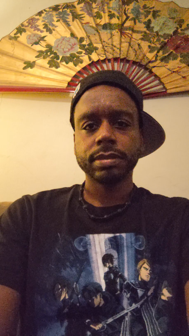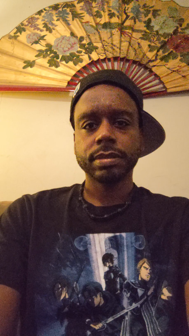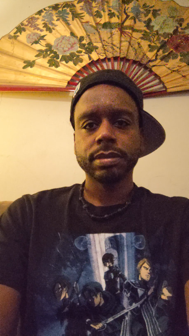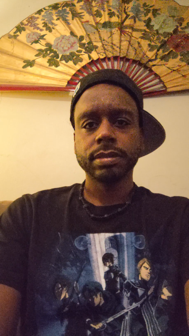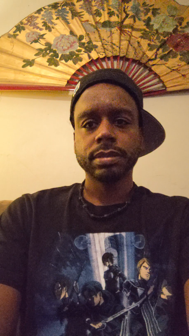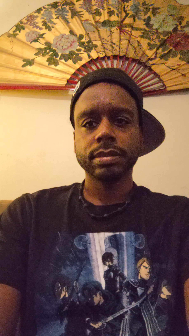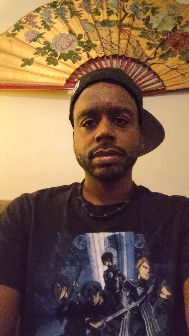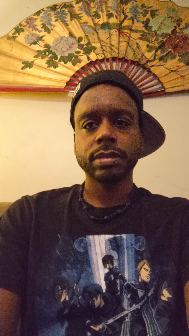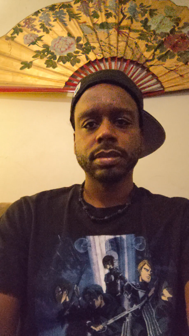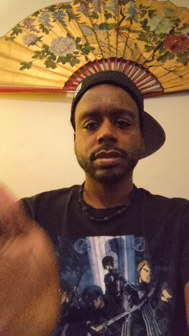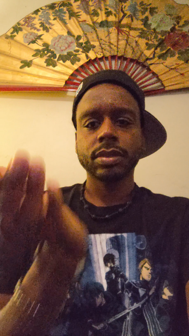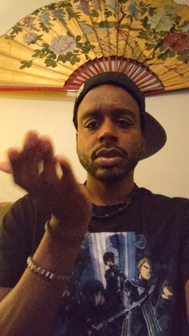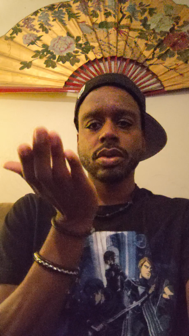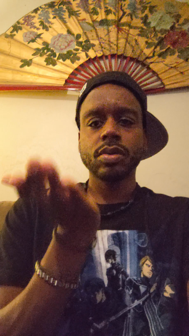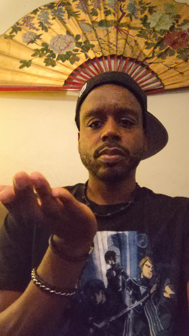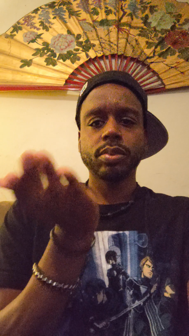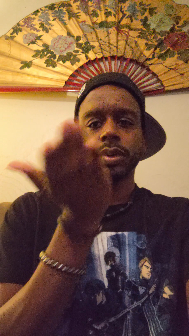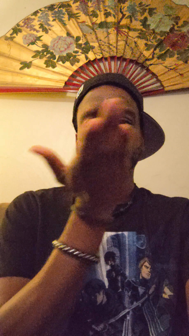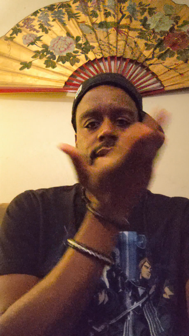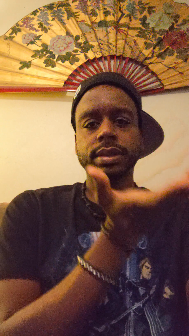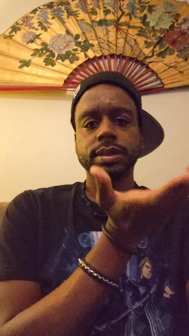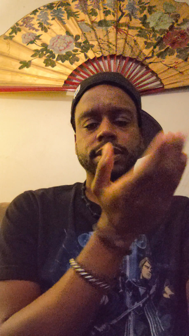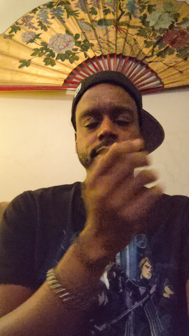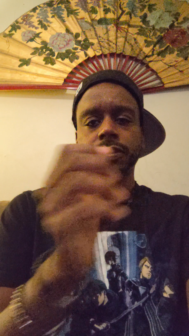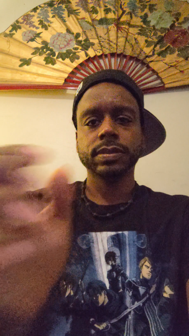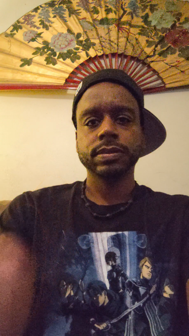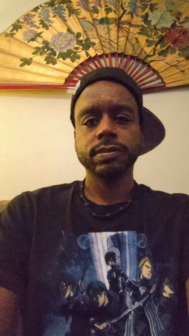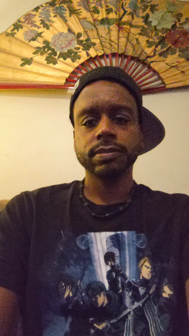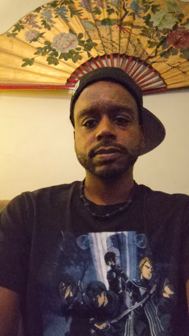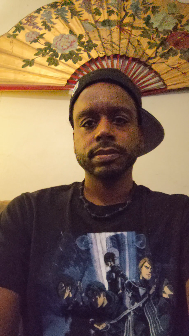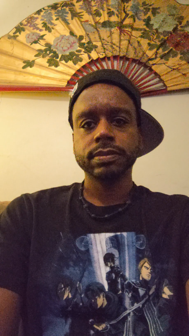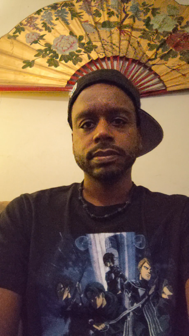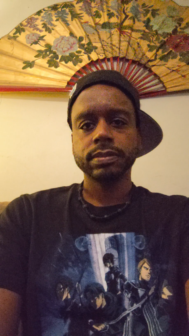bring